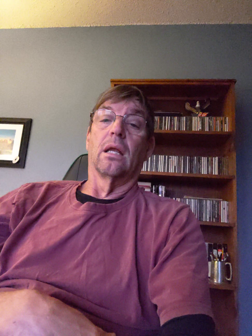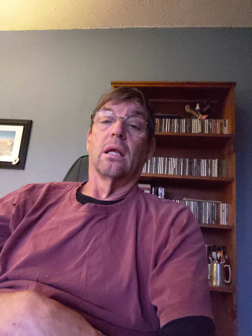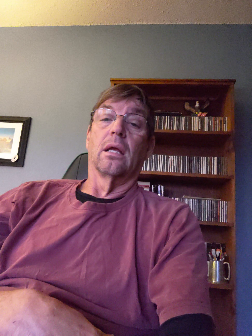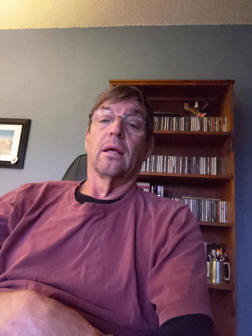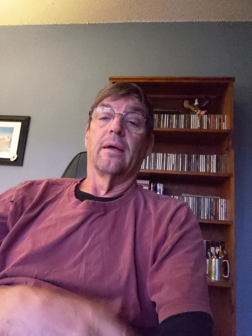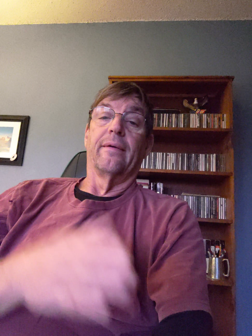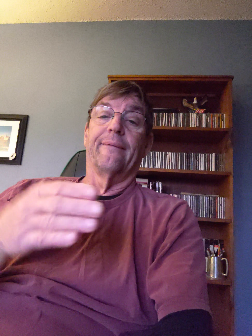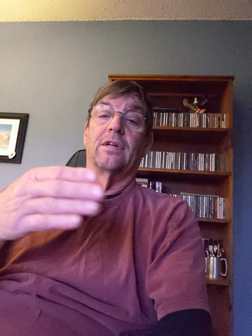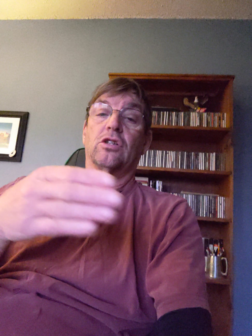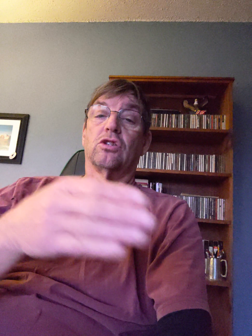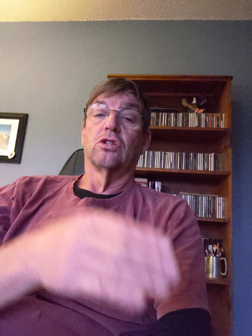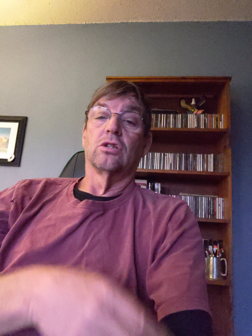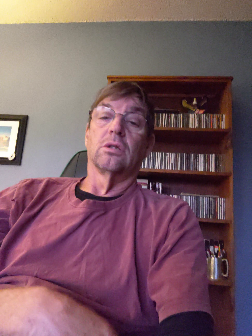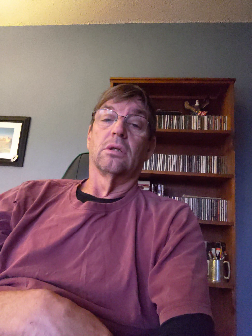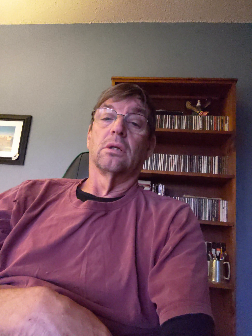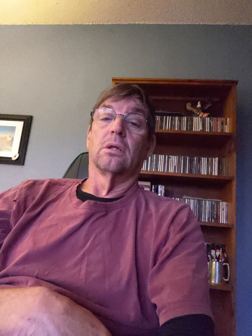fish